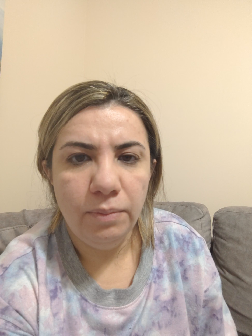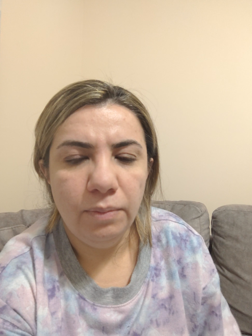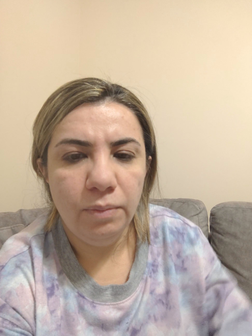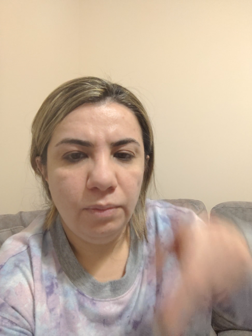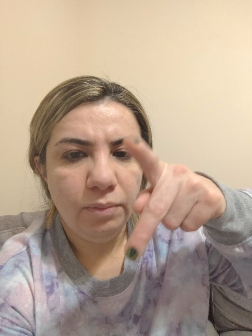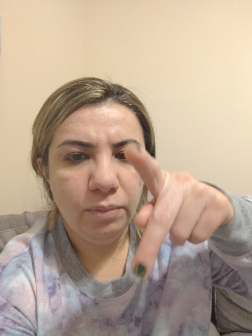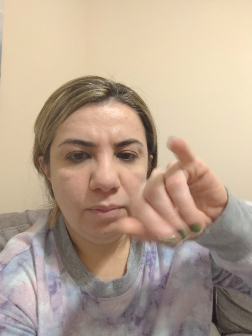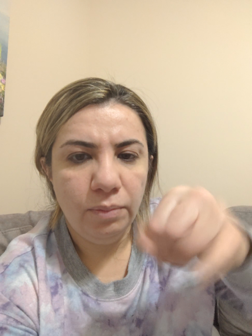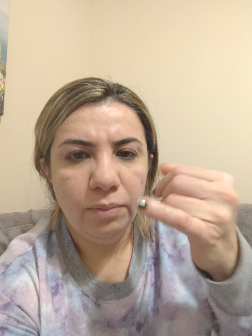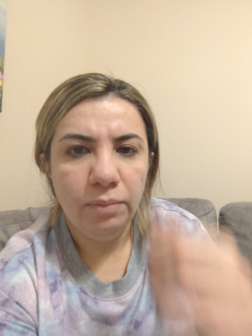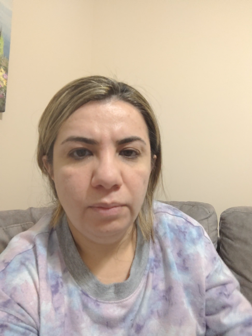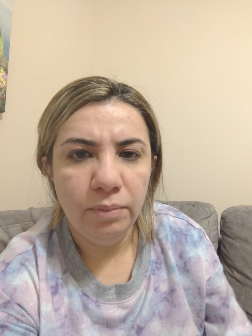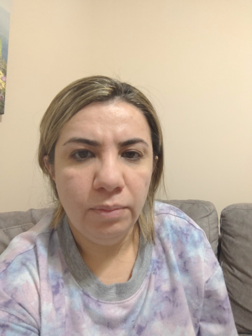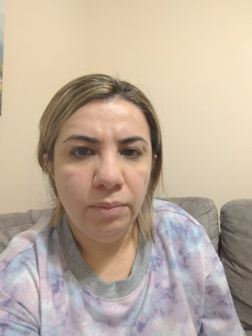pajamas